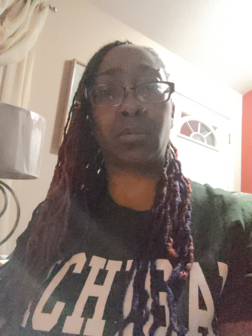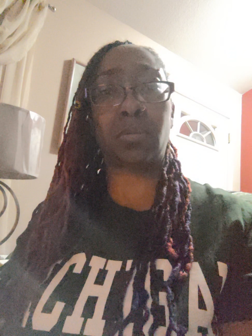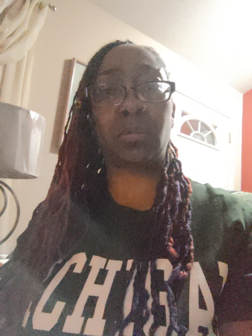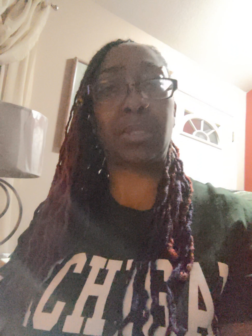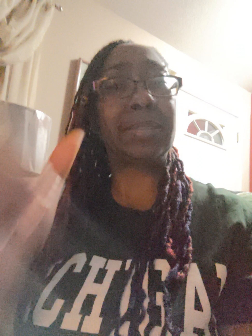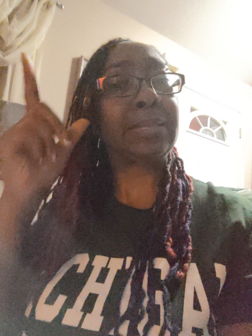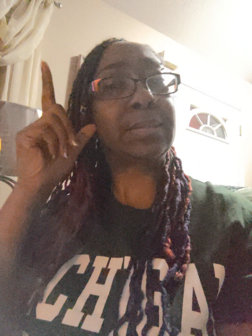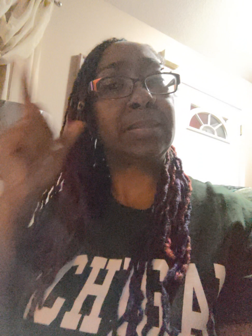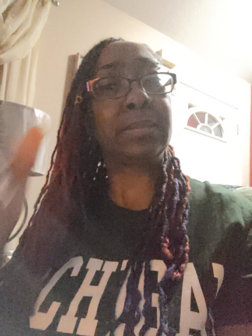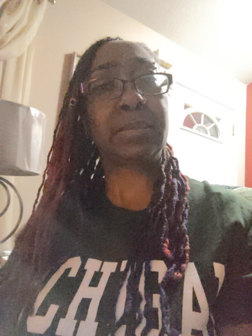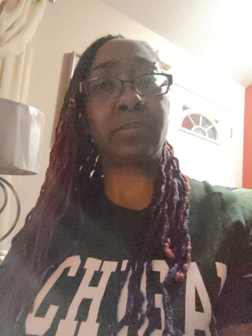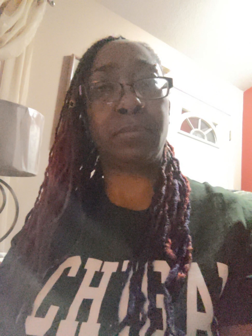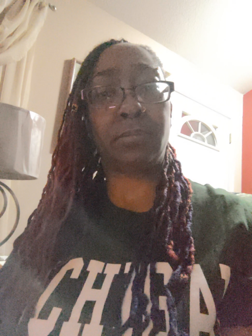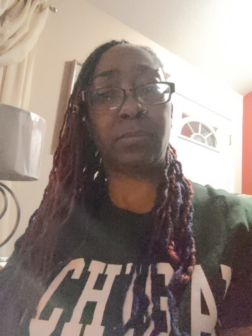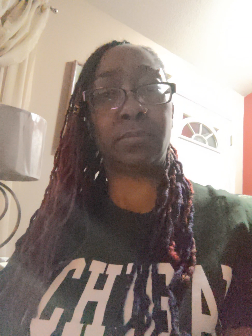listen